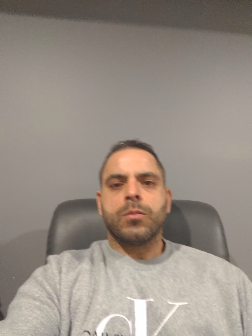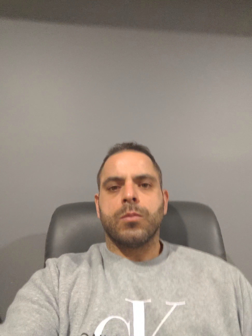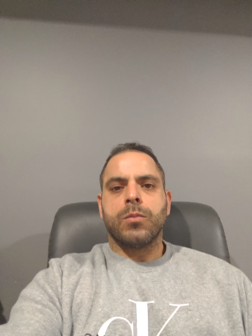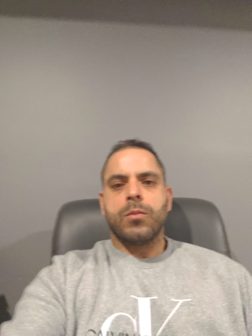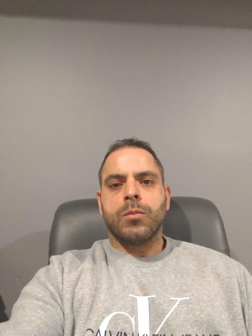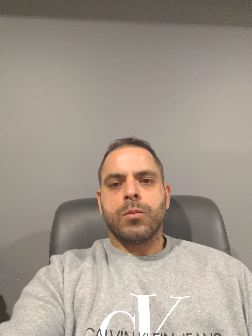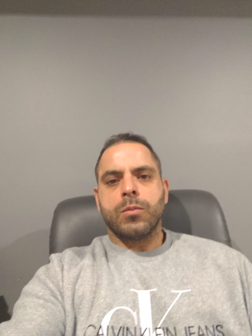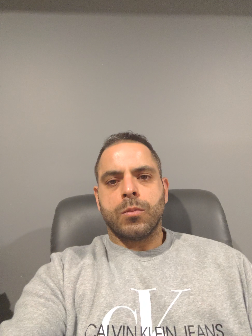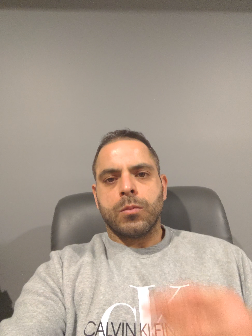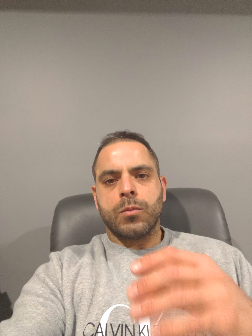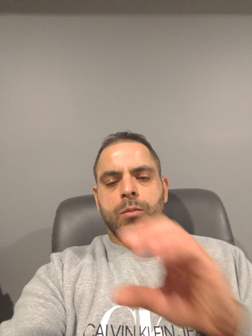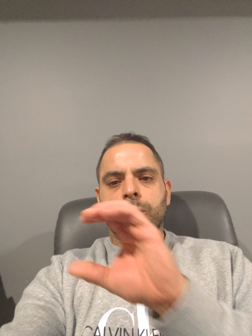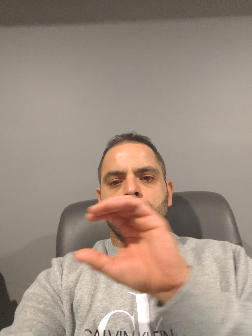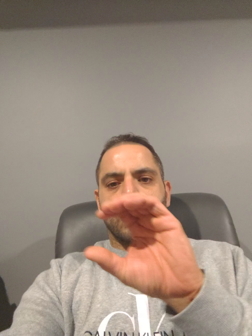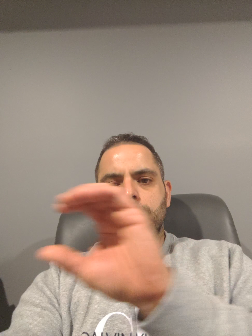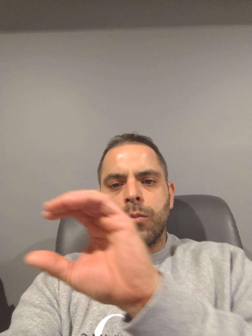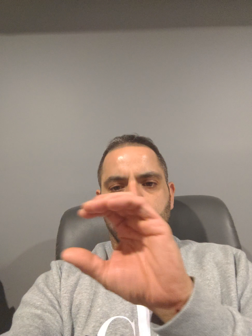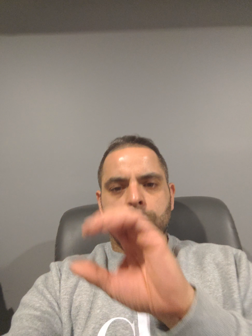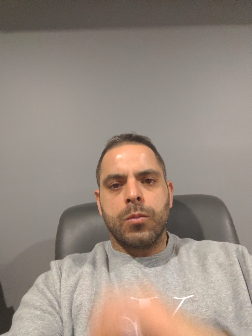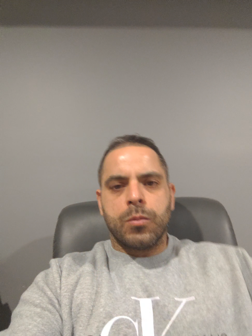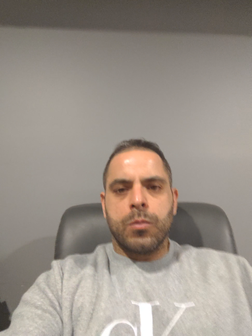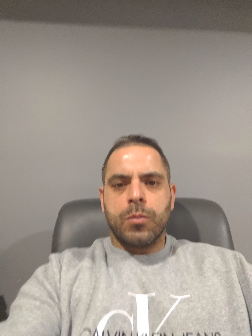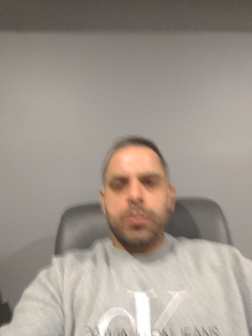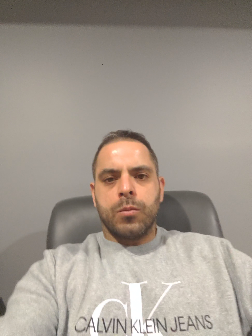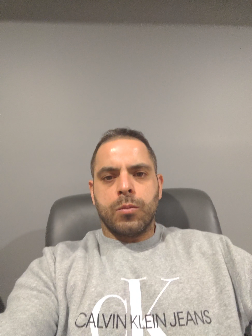chocolate